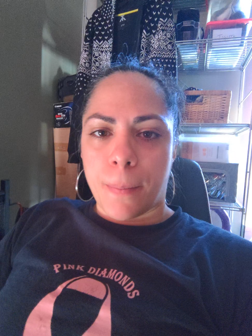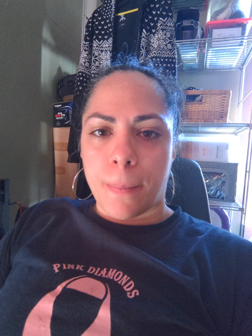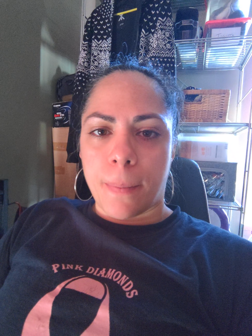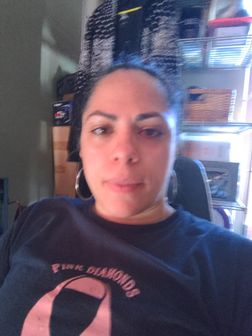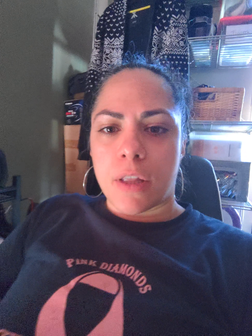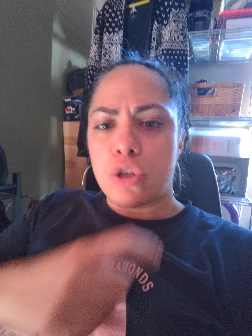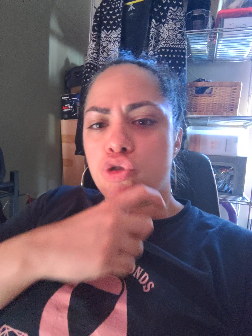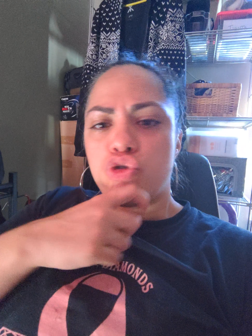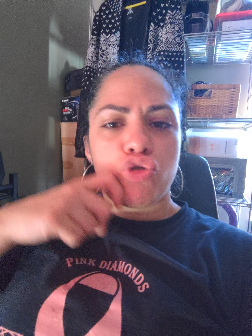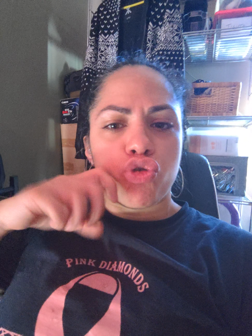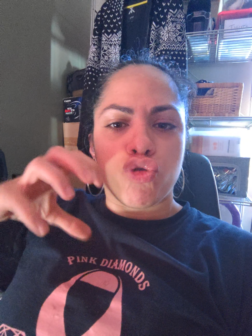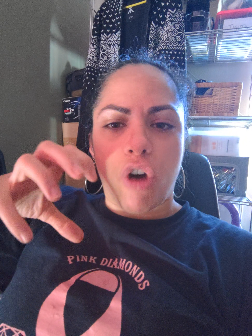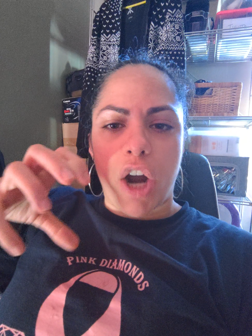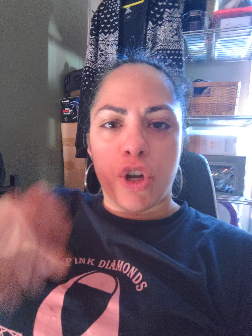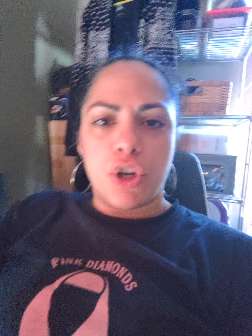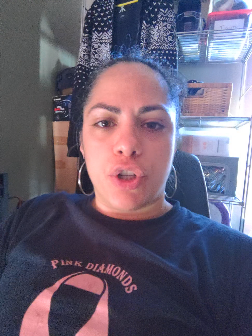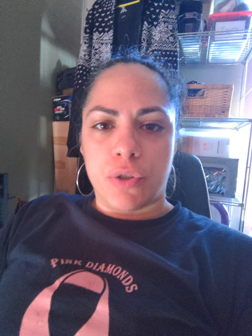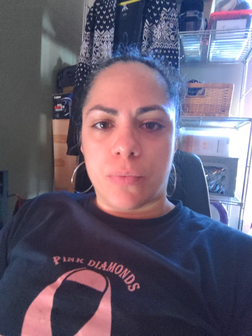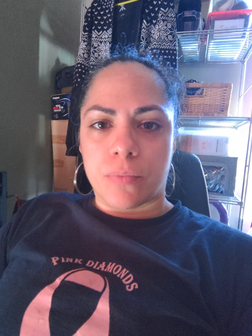dryer